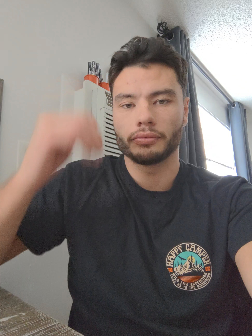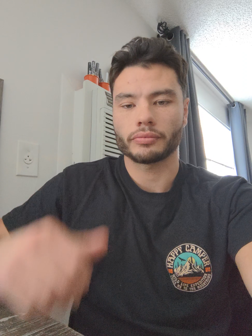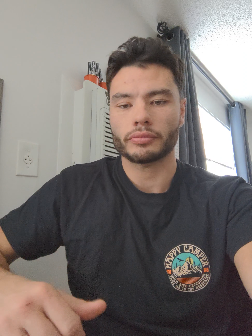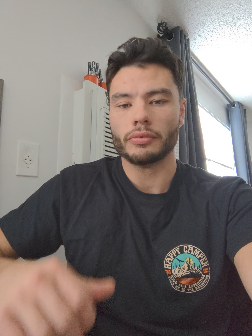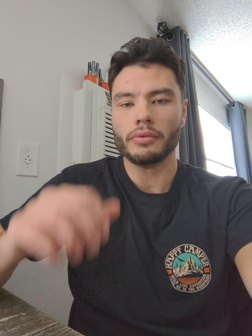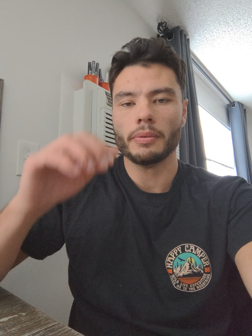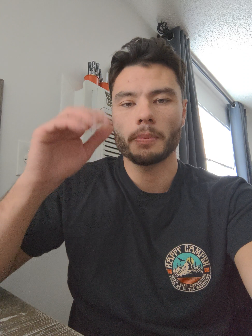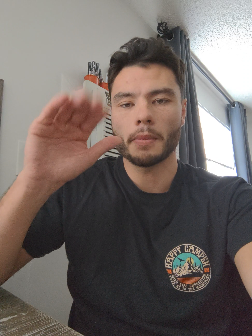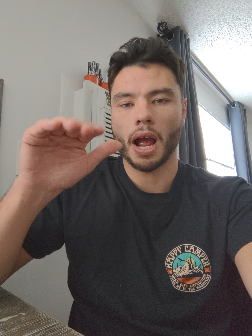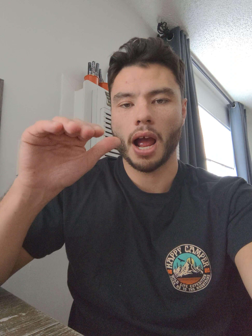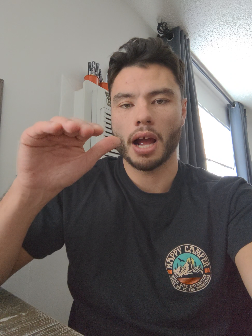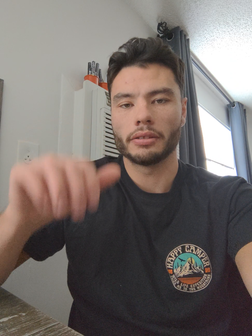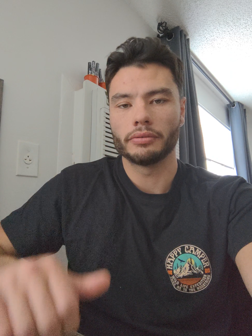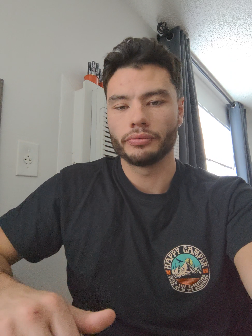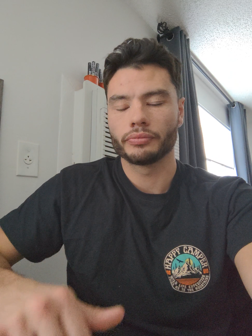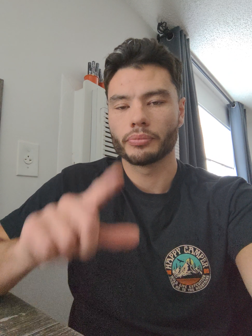bye